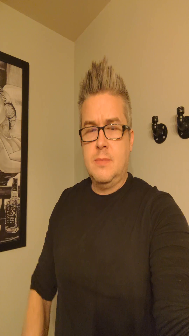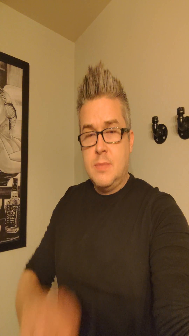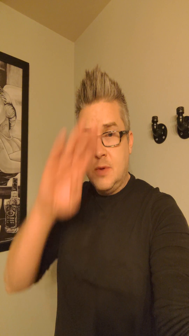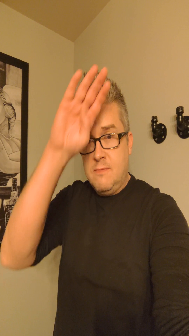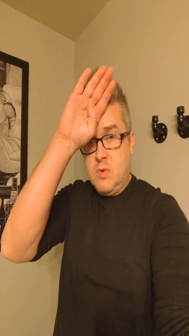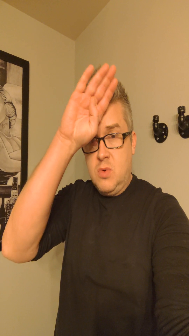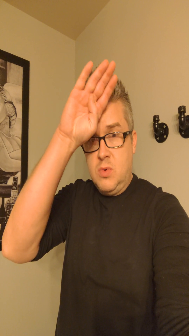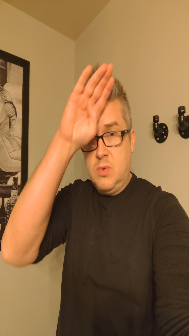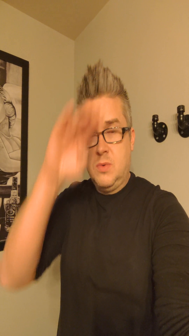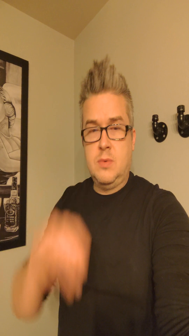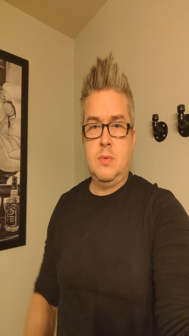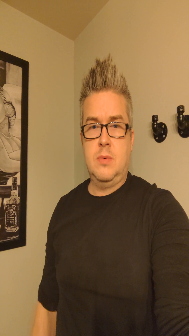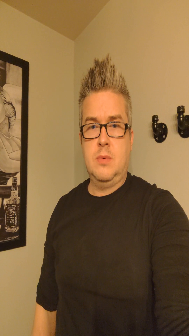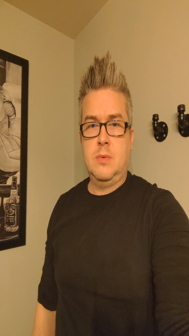fireman